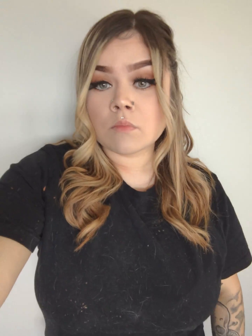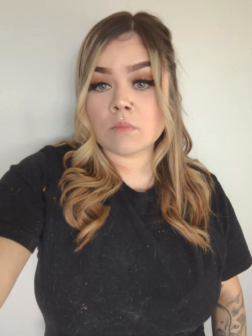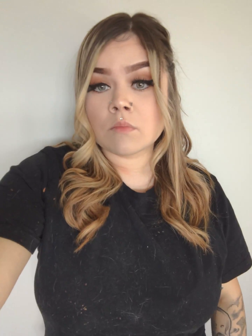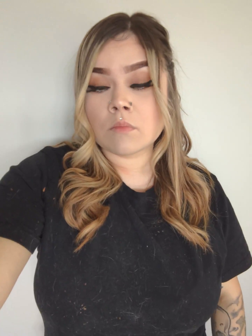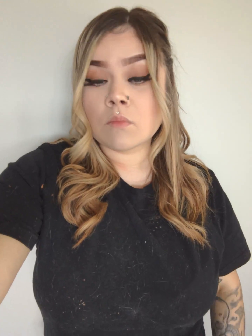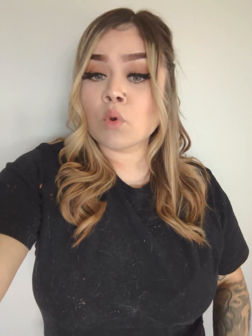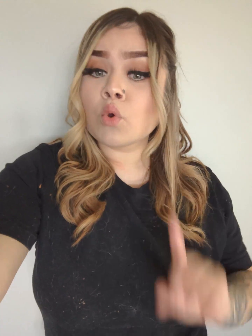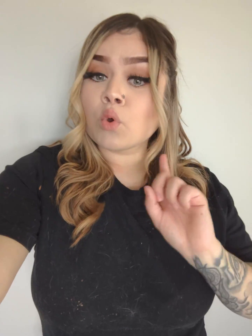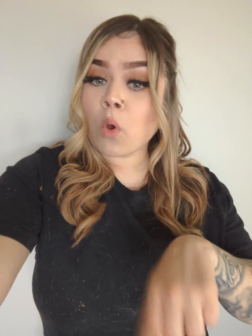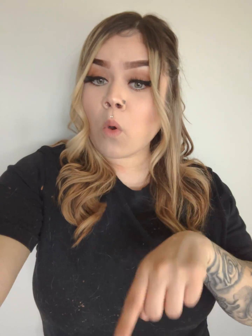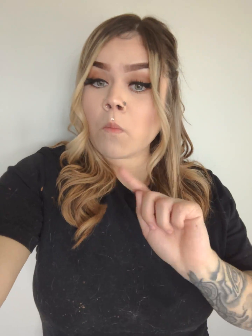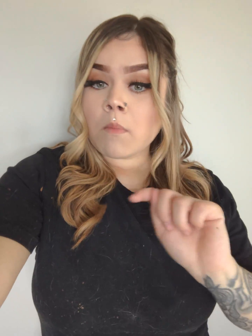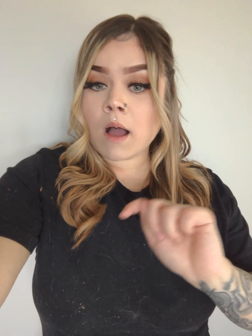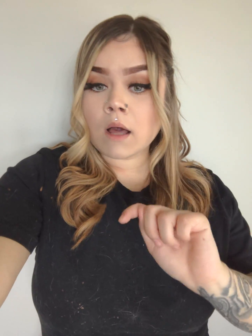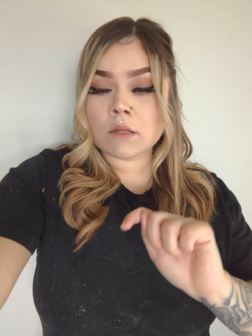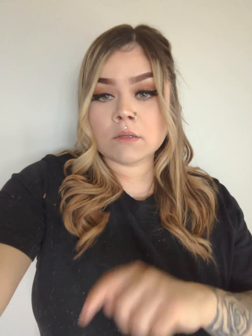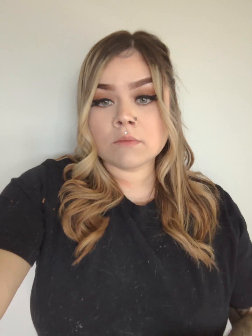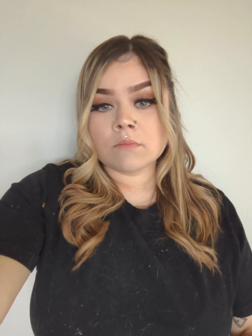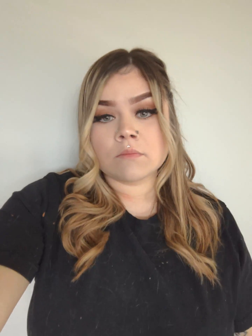go potty